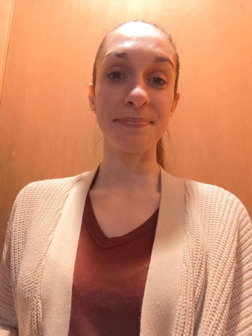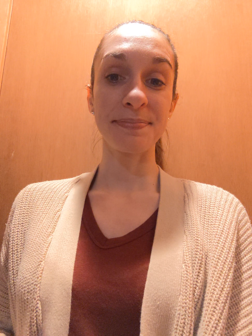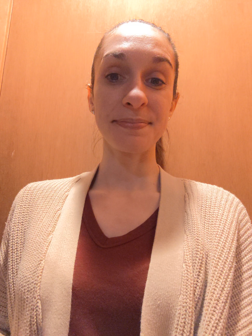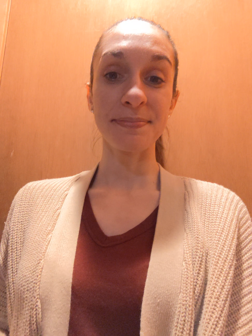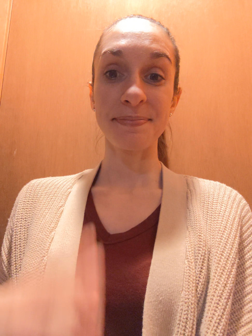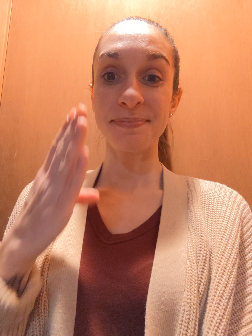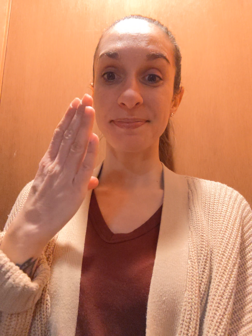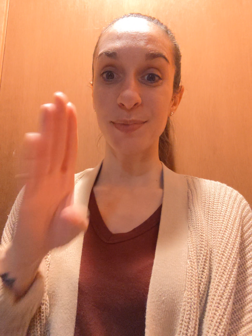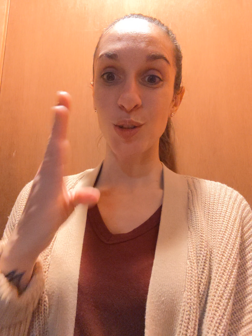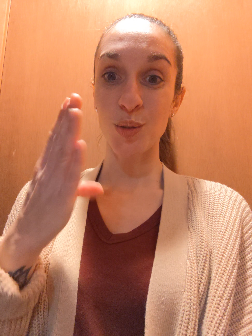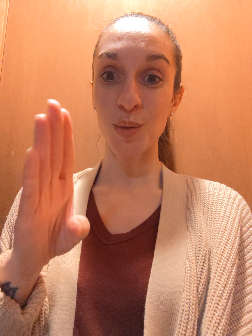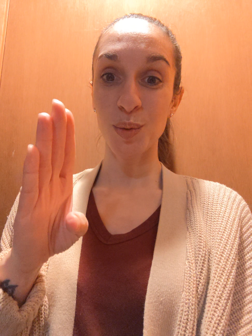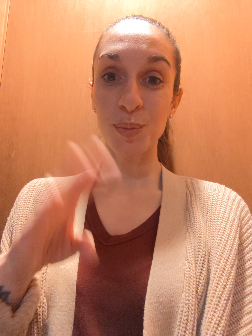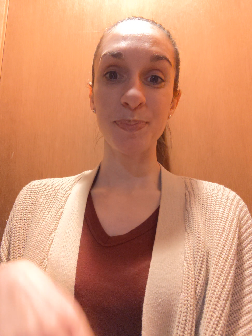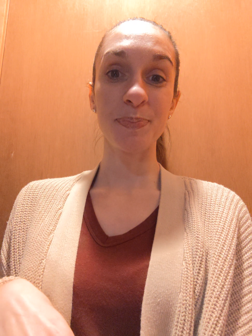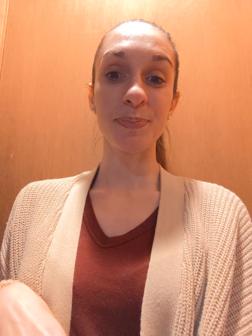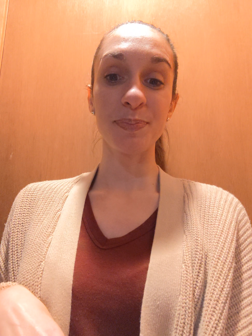blue